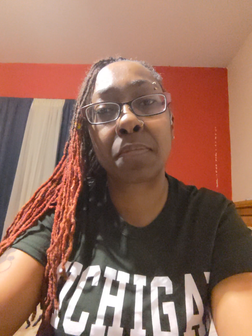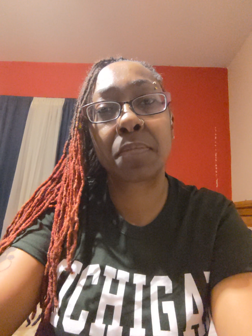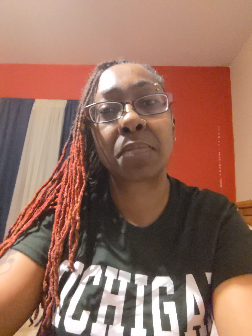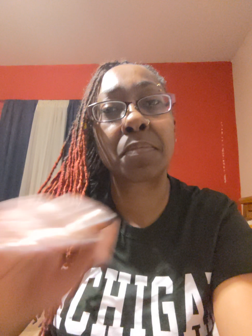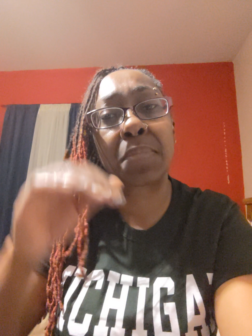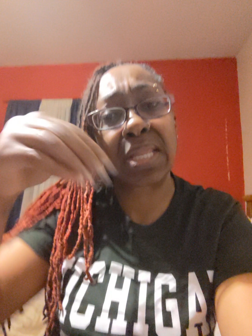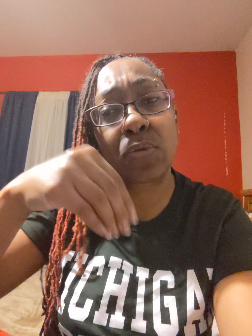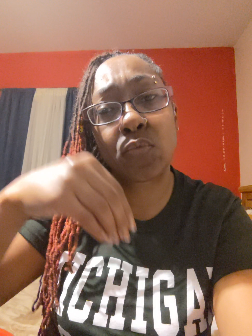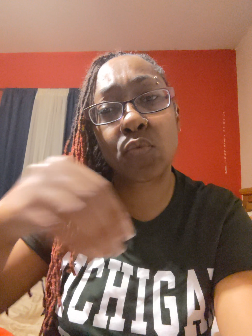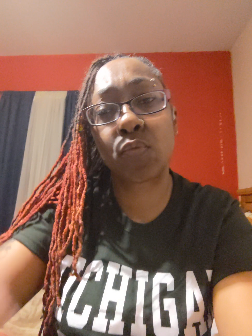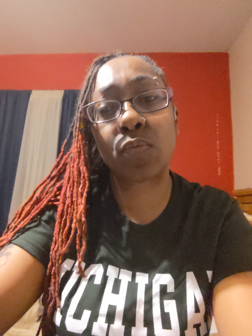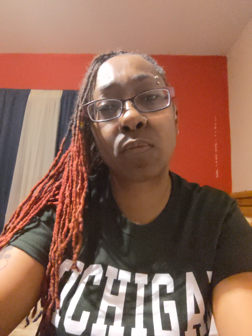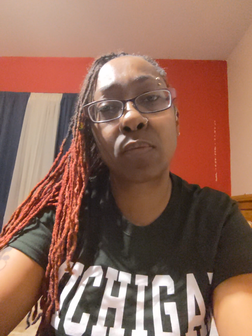into